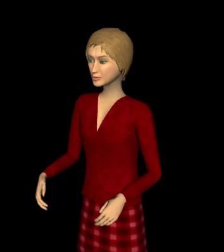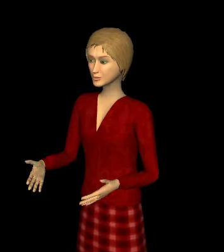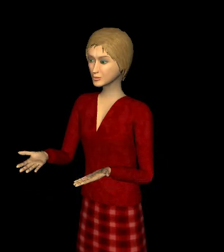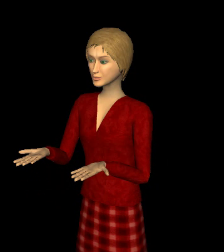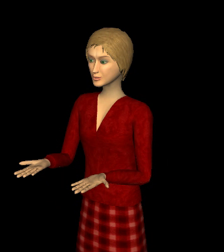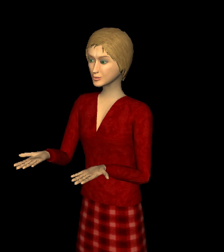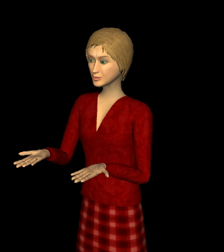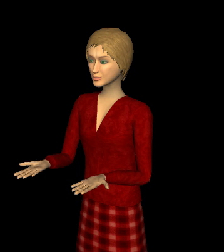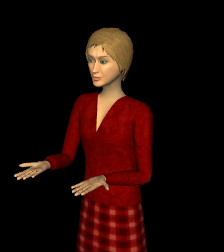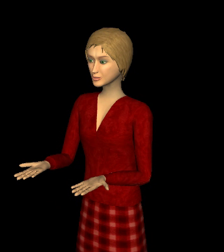اليوم